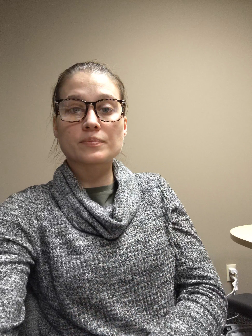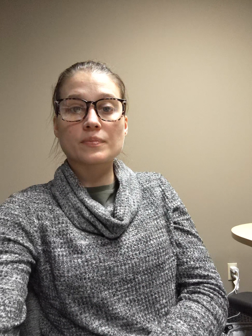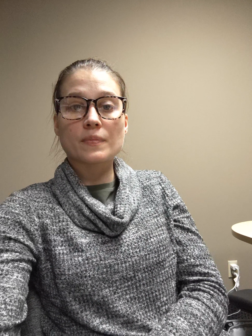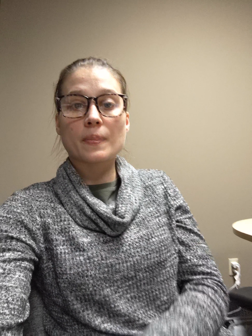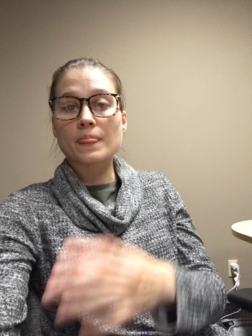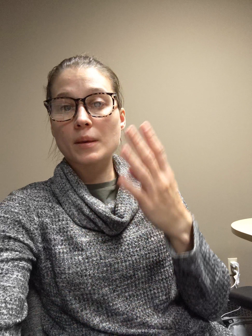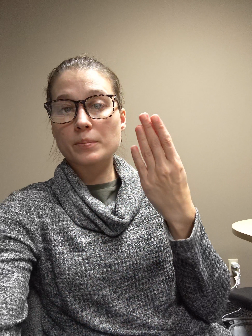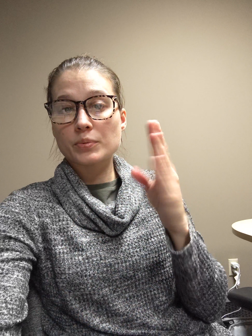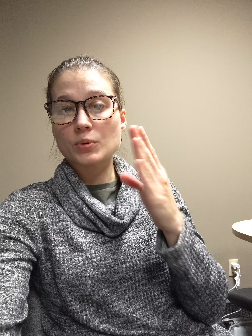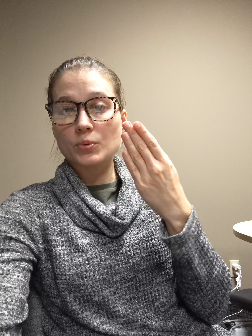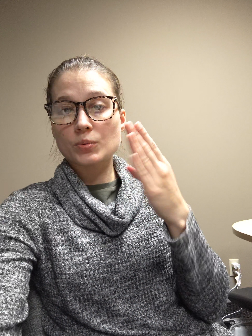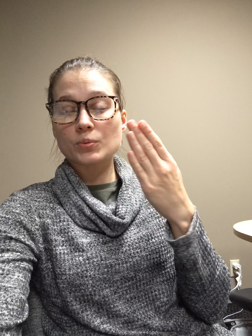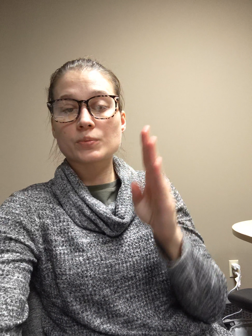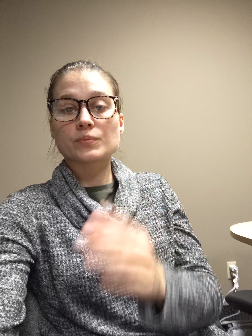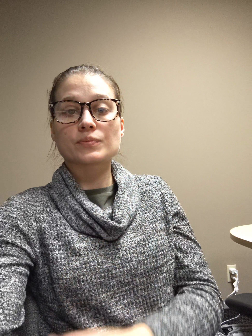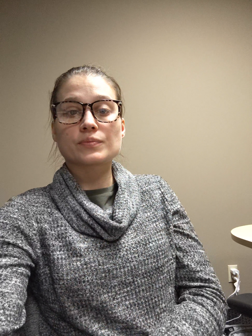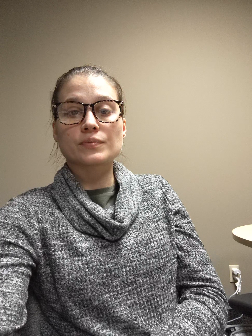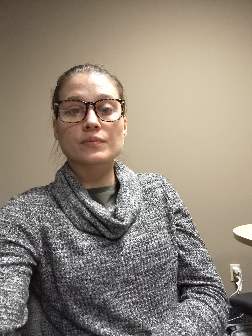blue